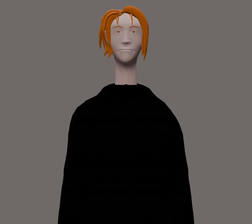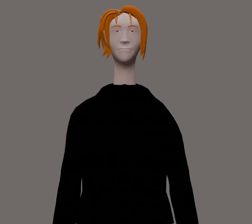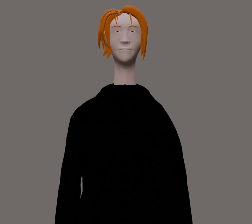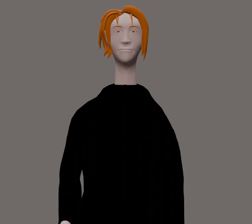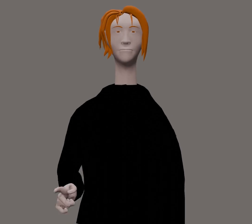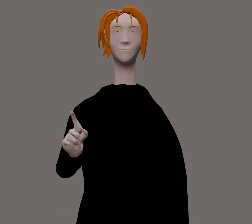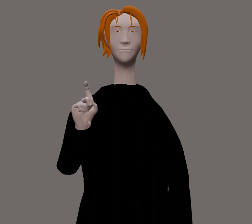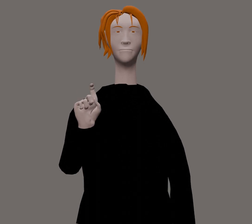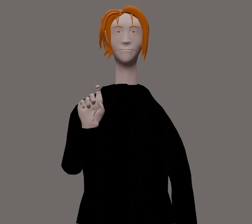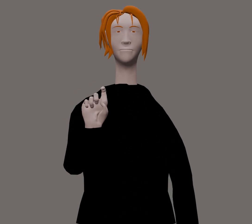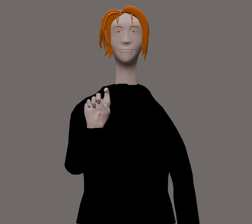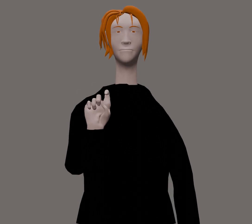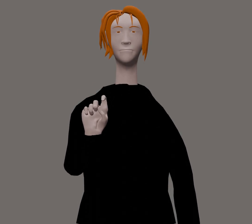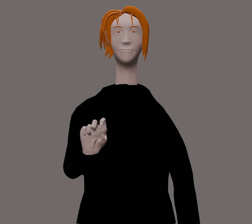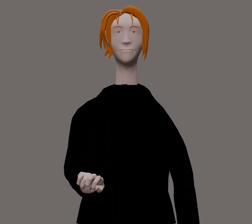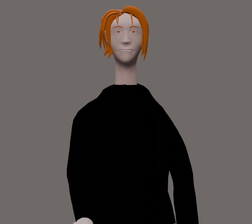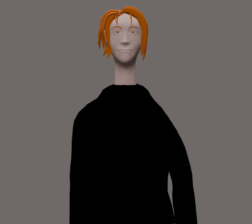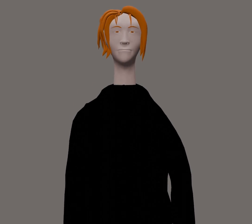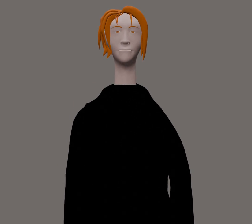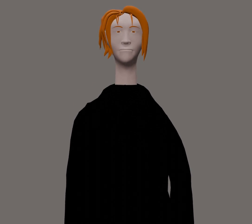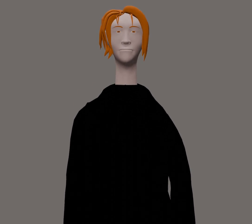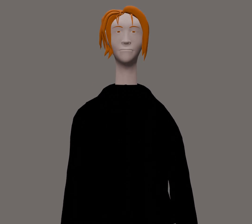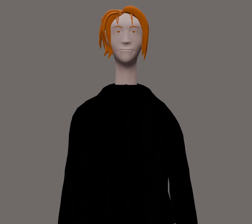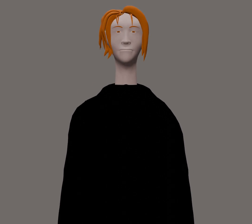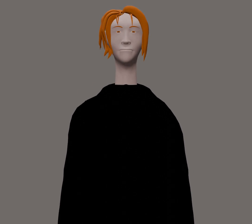X